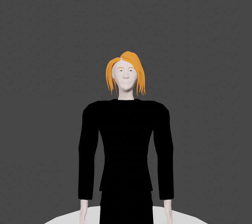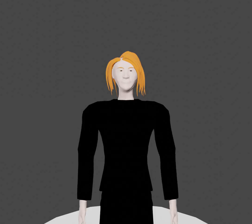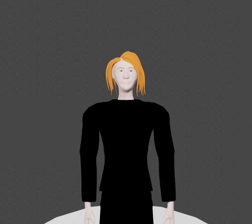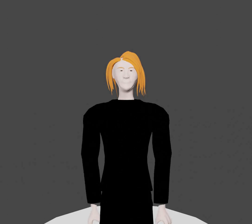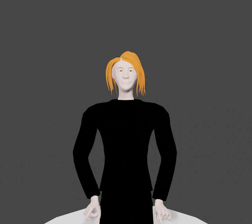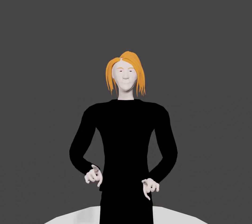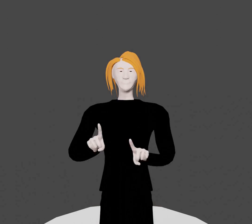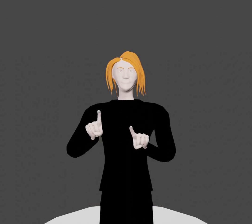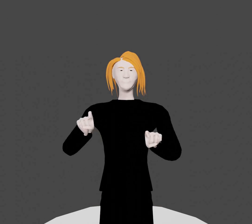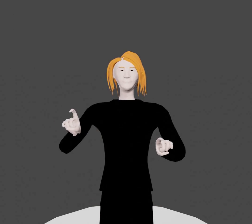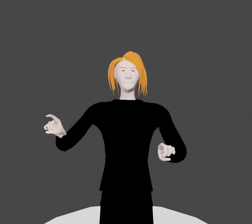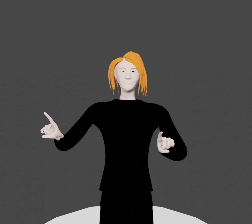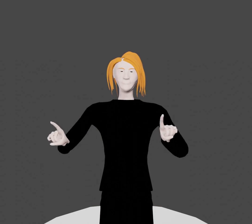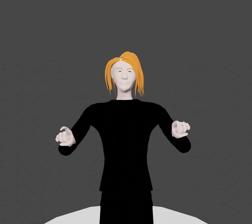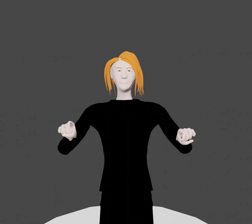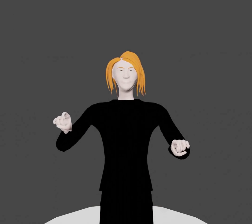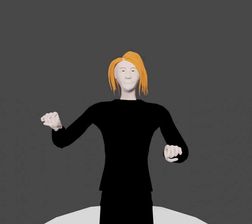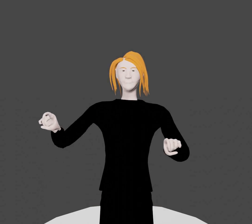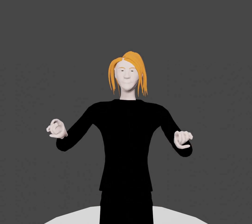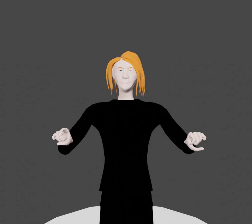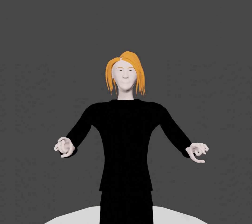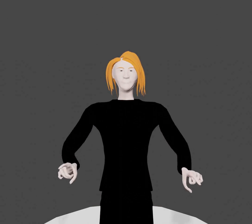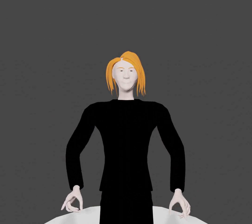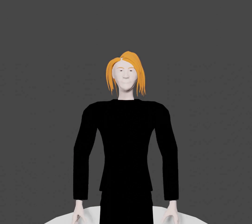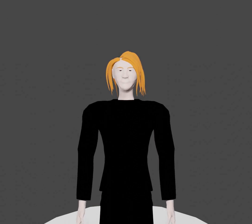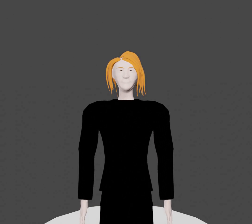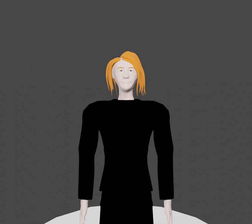Ask Around